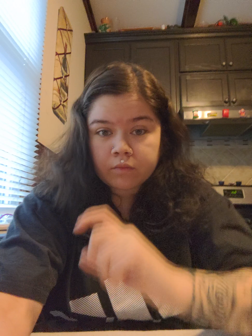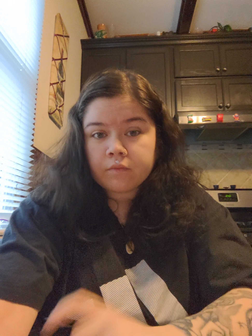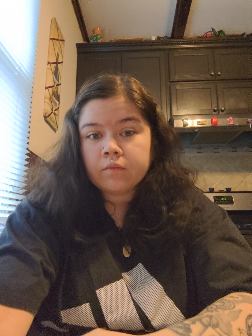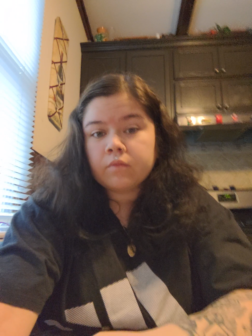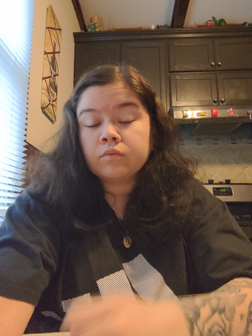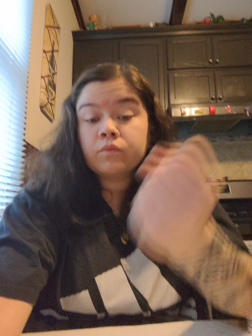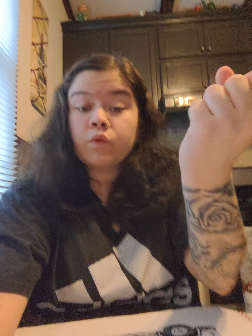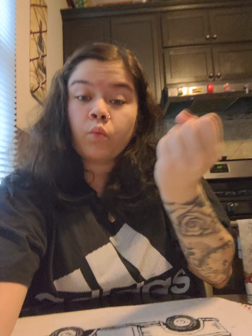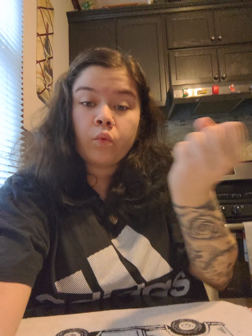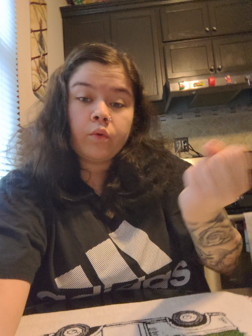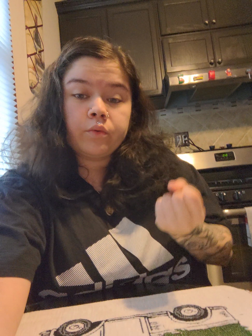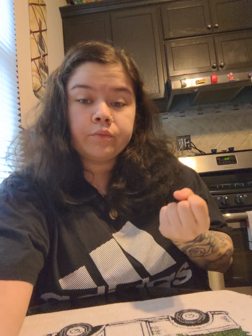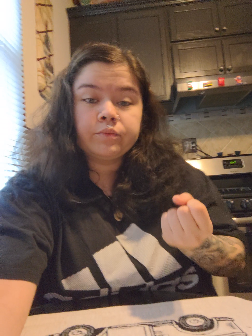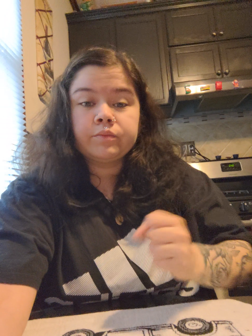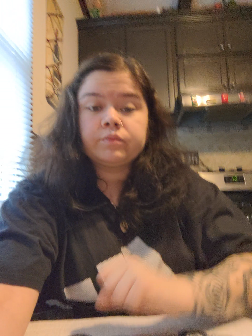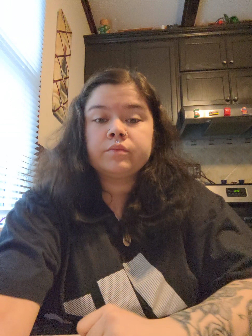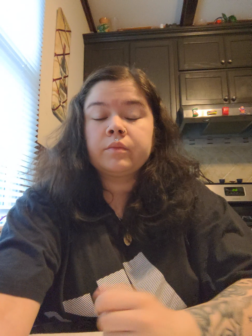drawer